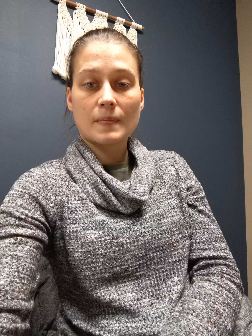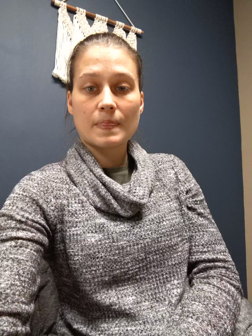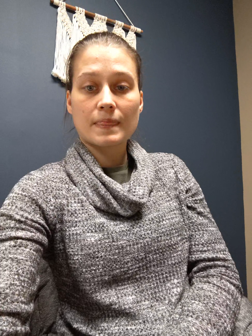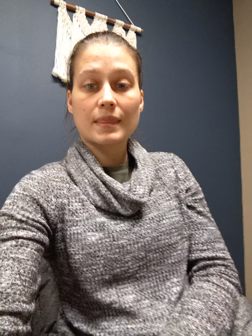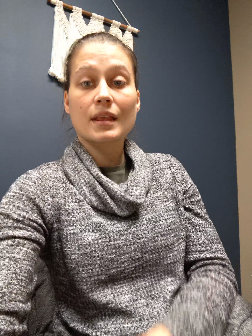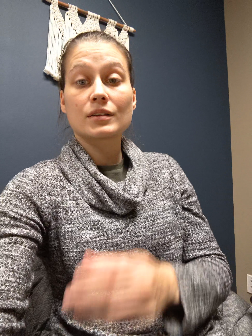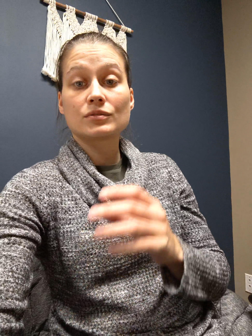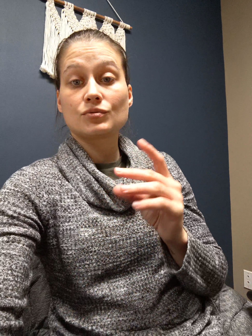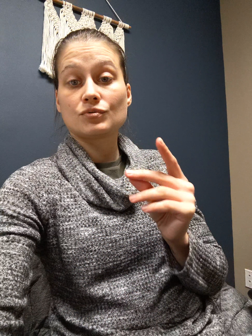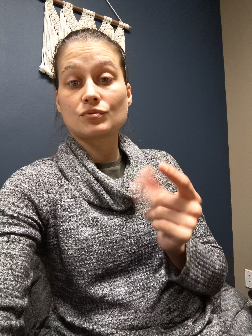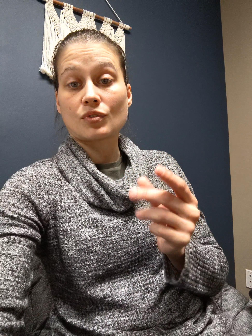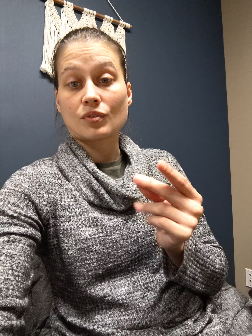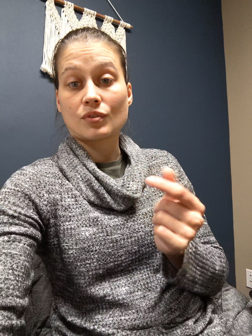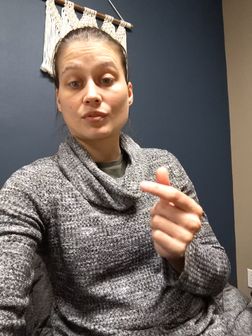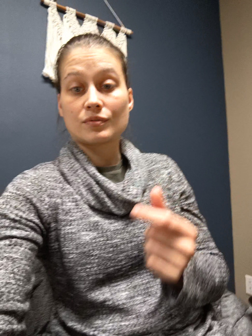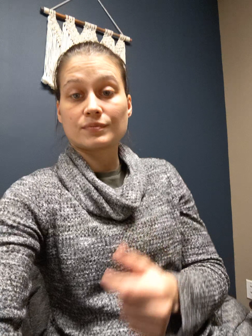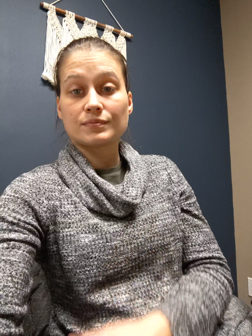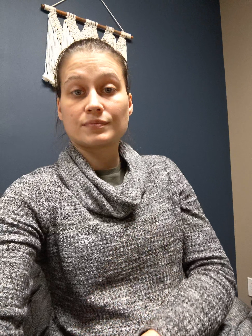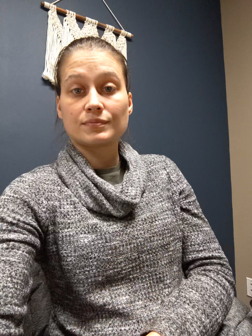dog